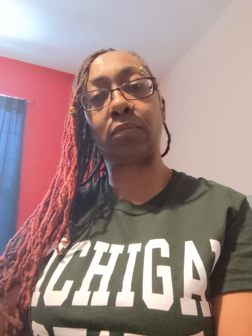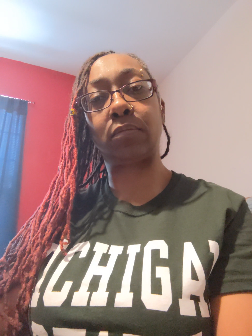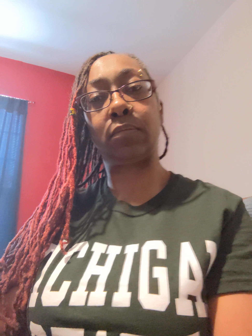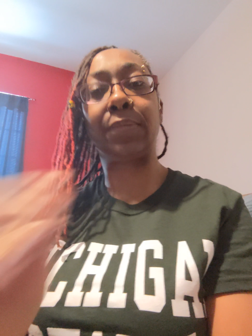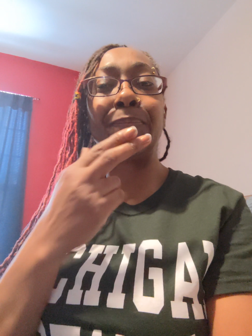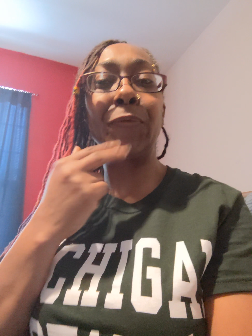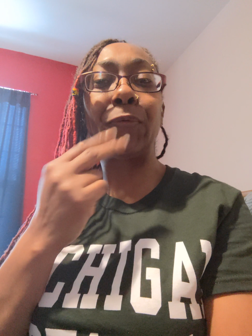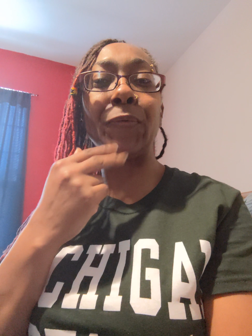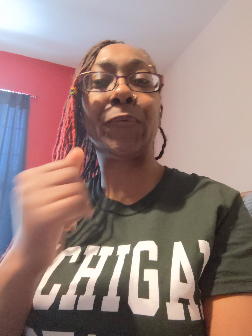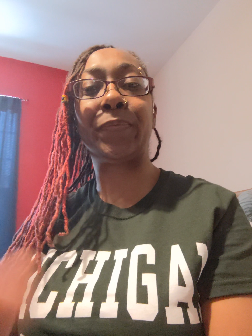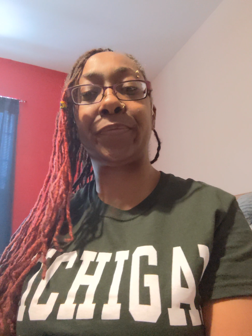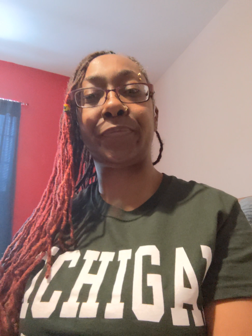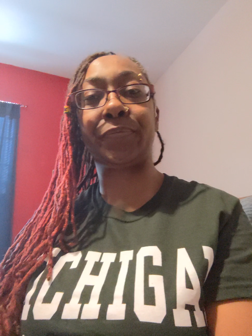cute